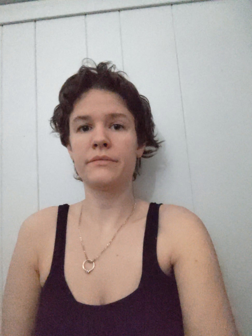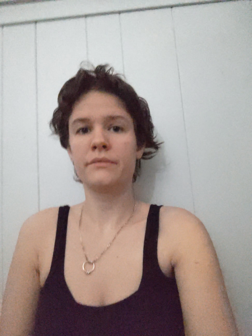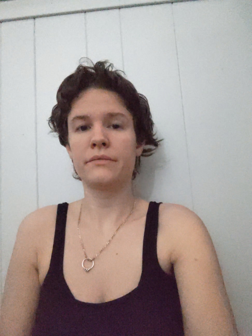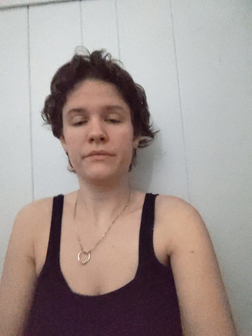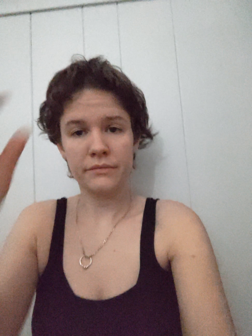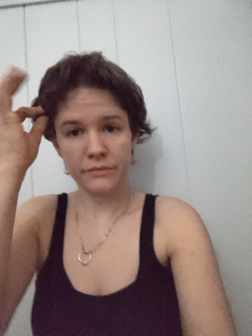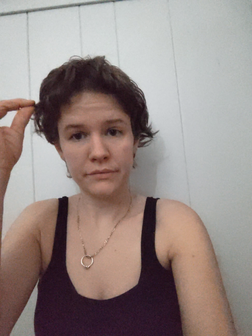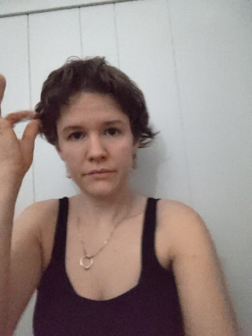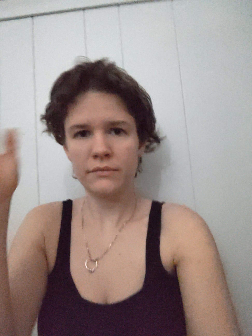hair